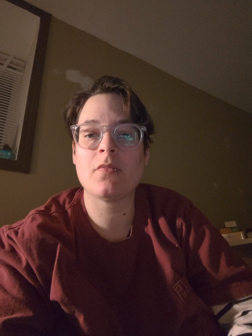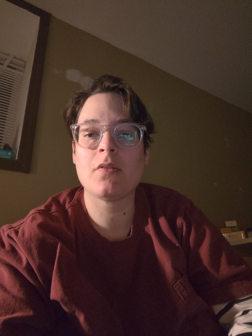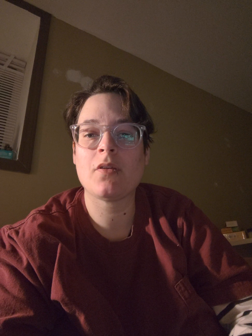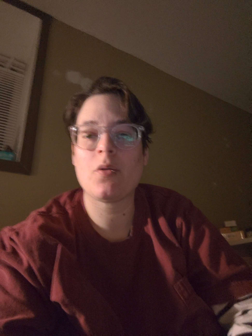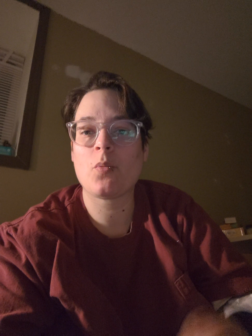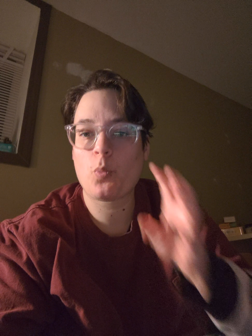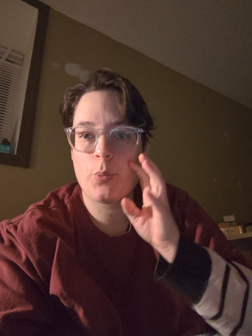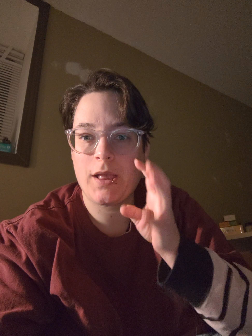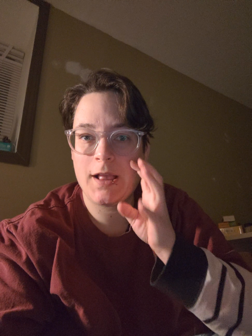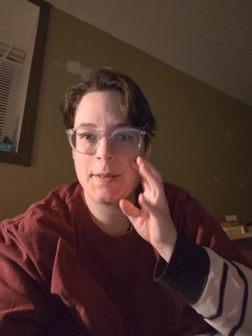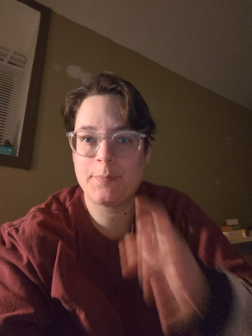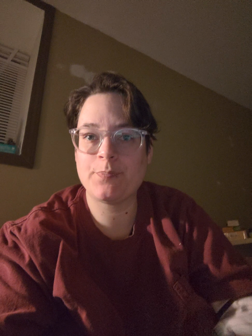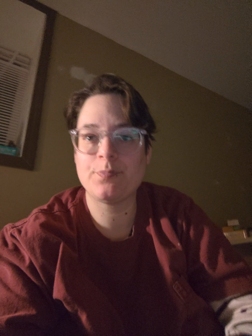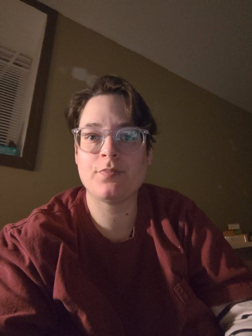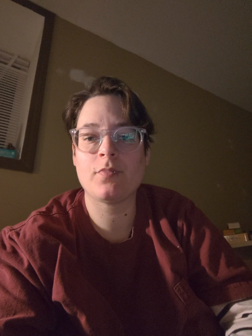cry